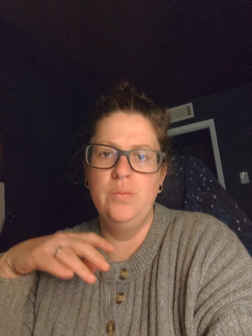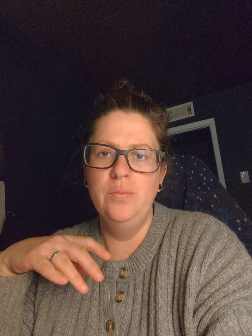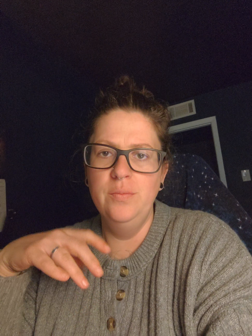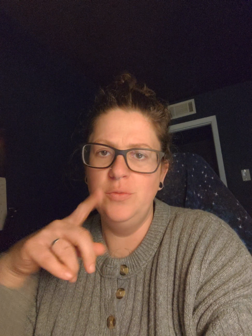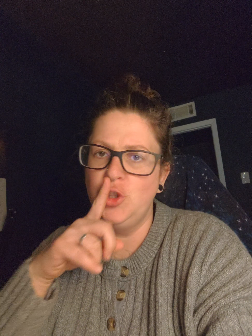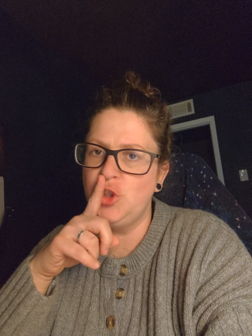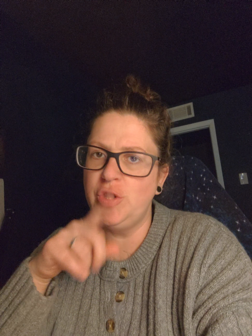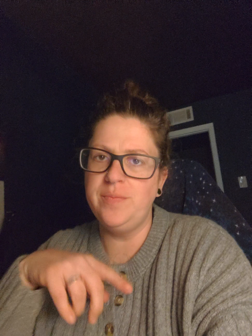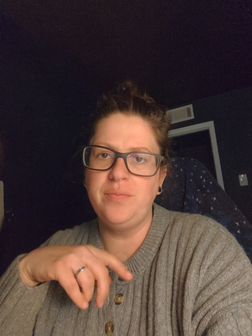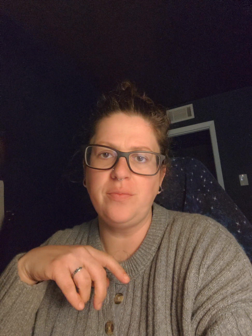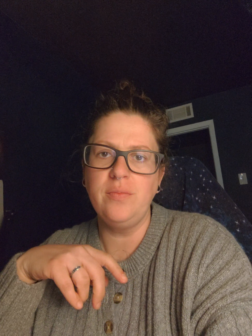shhh